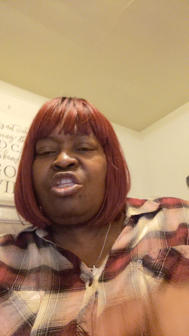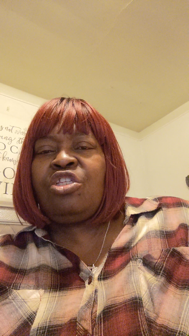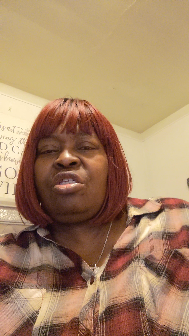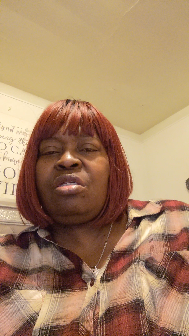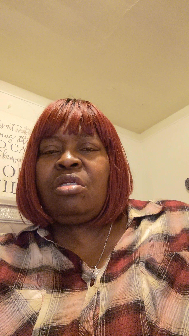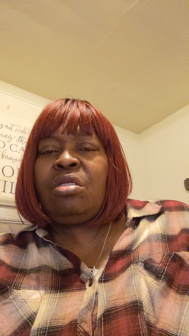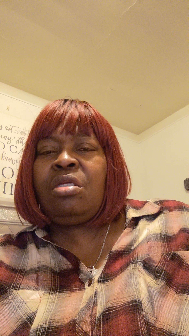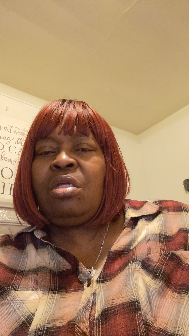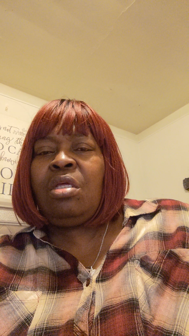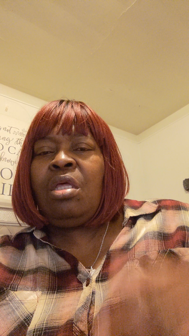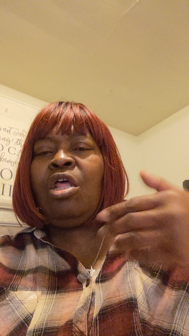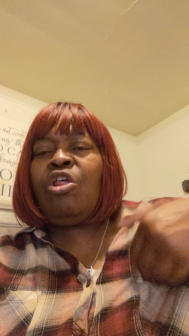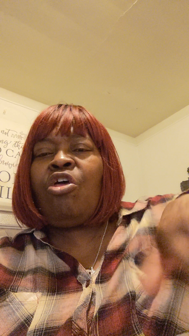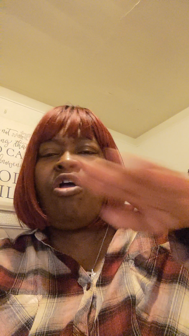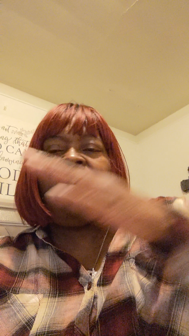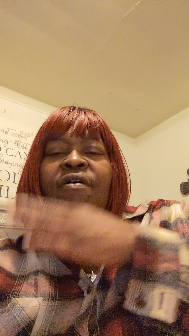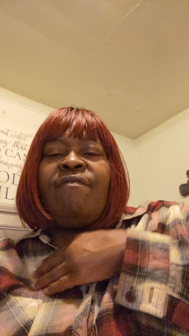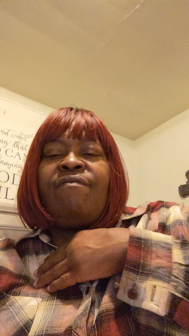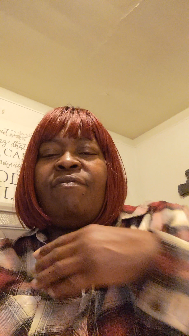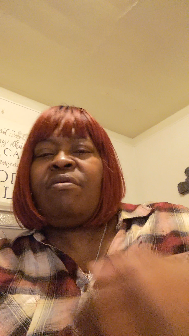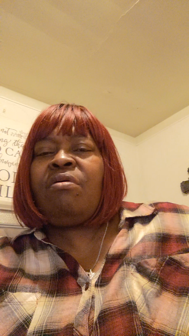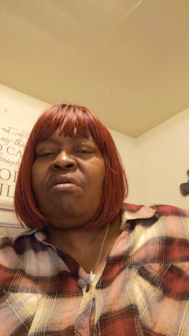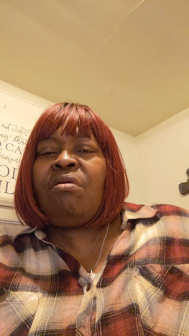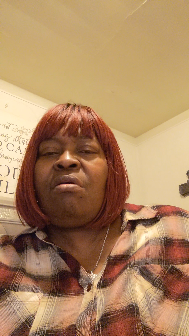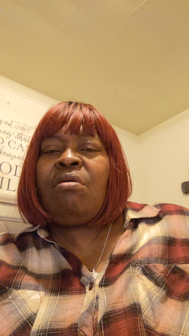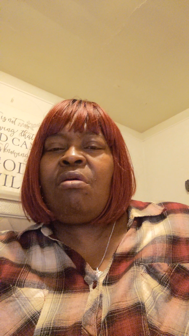scarf